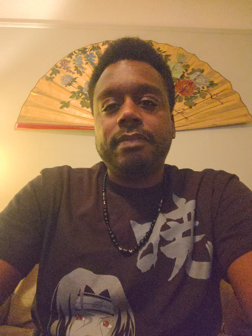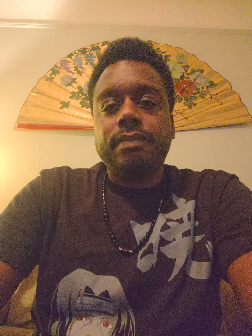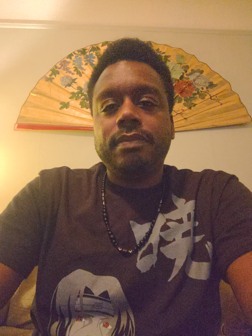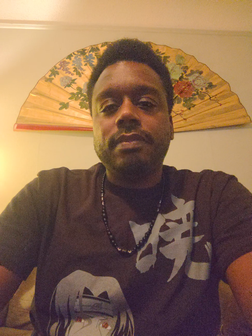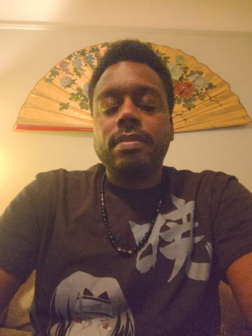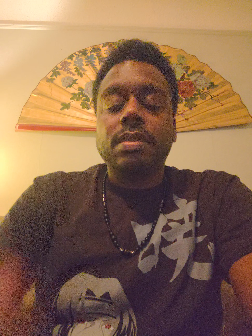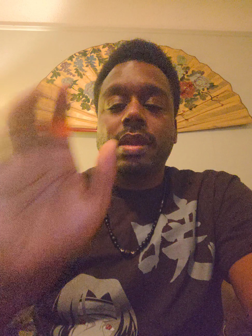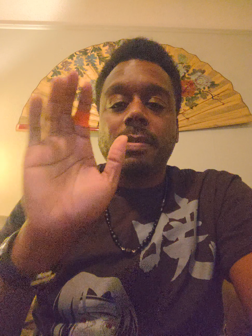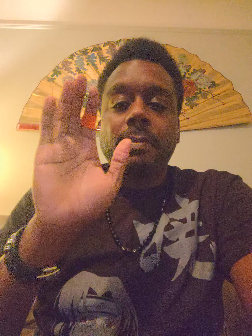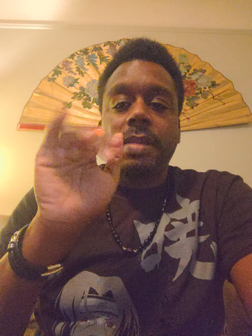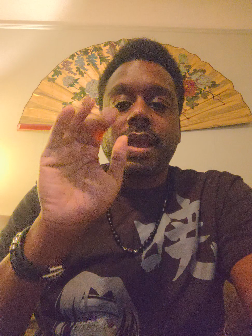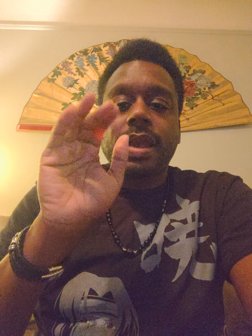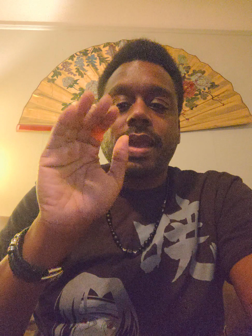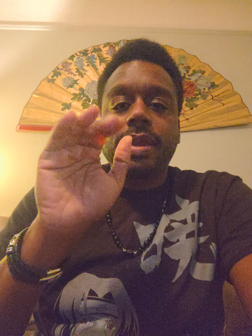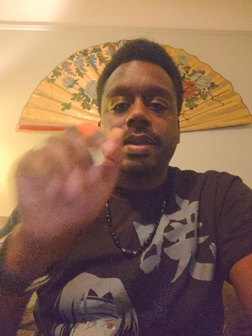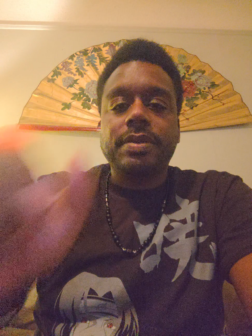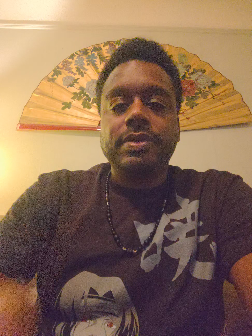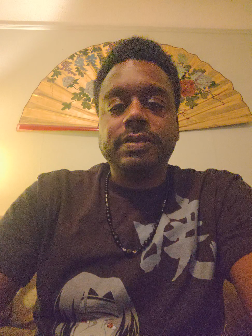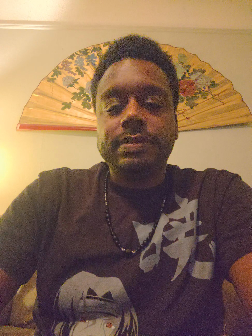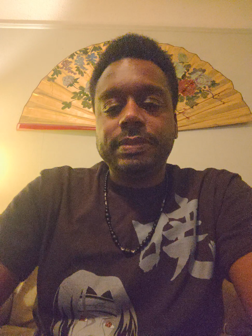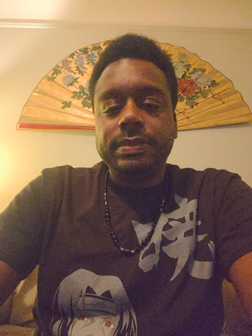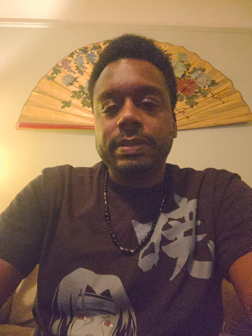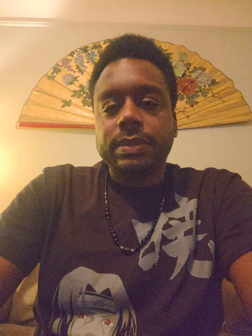bye